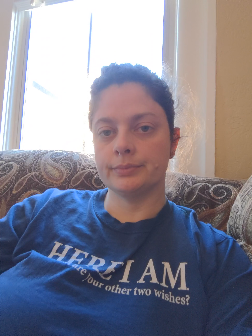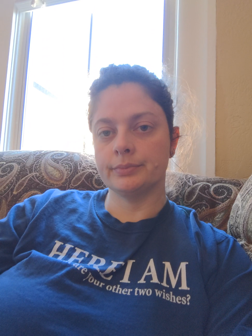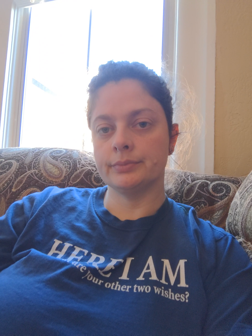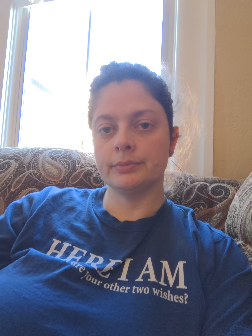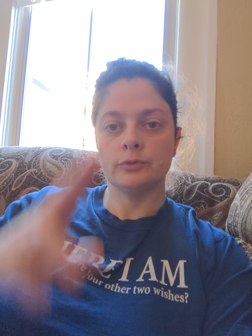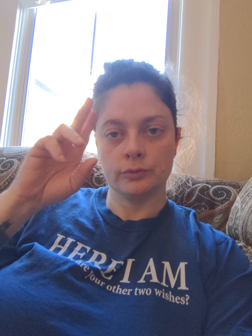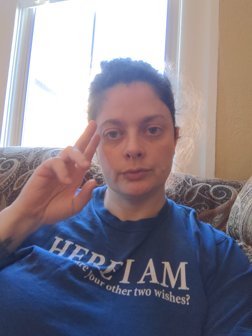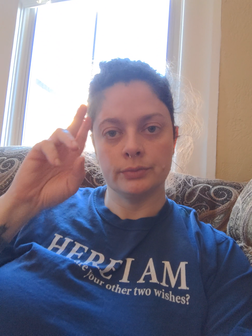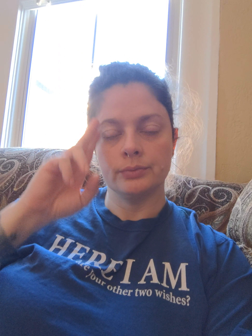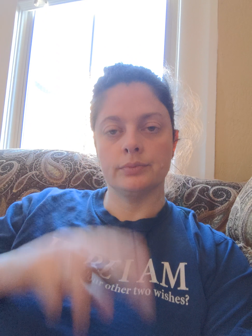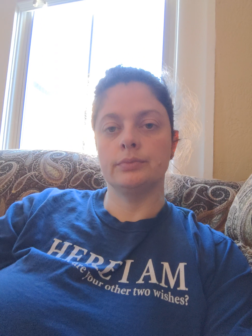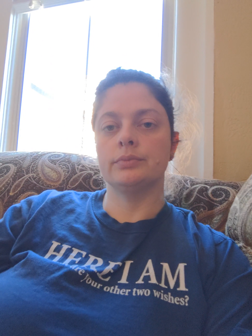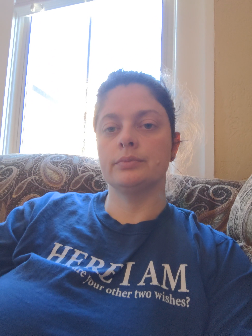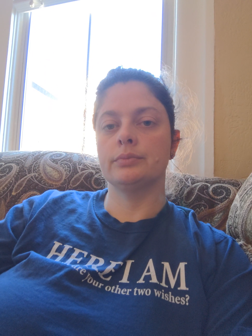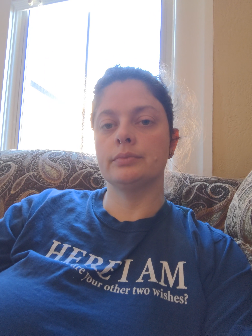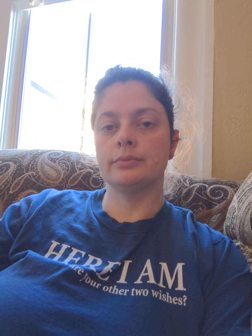uncle